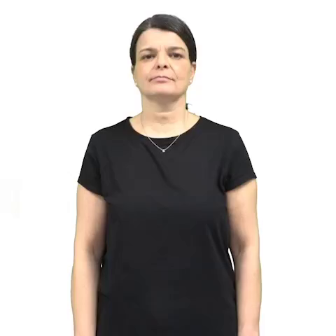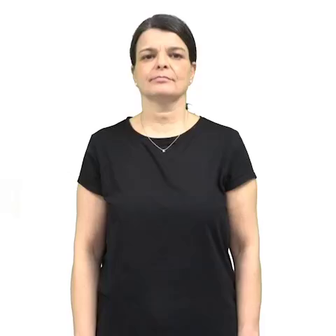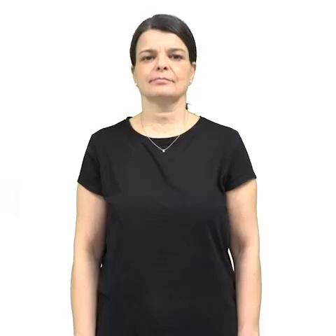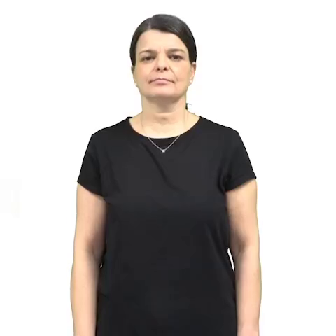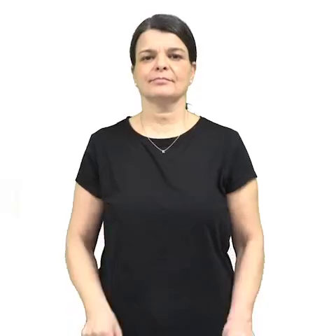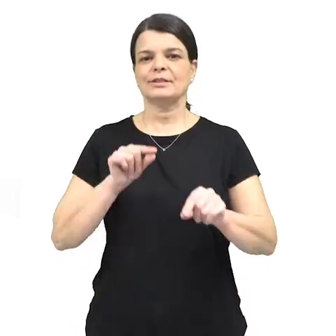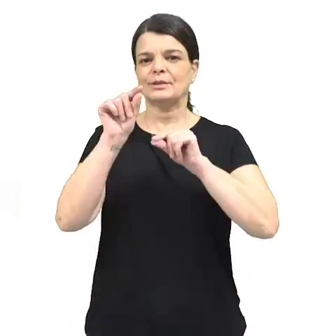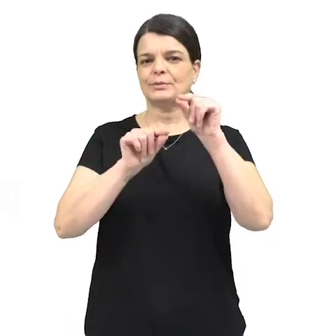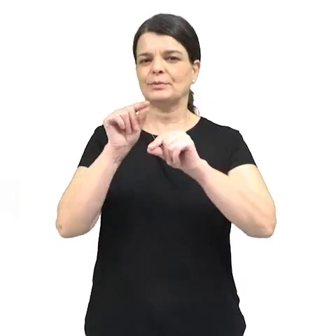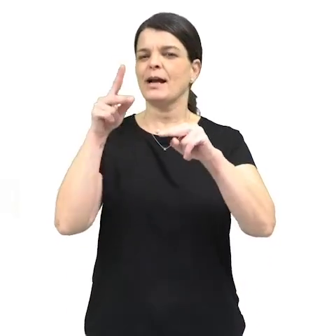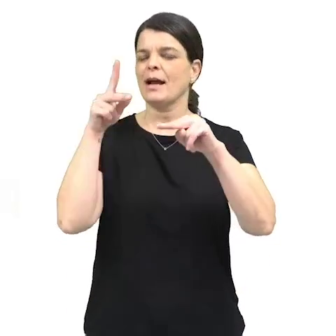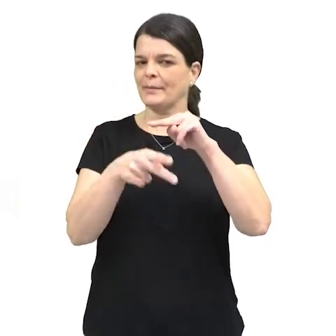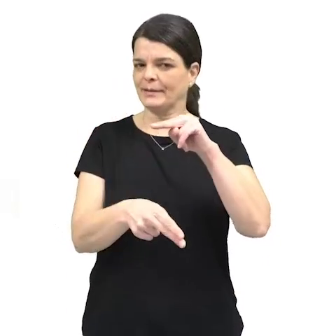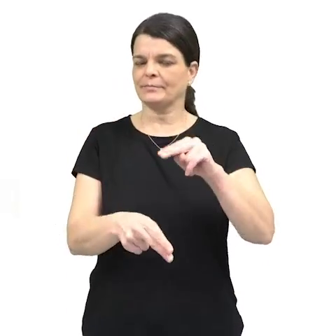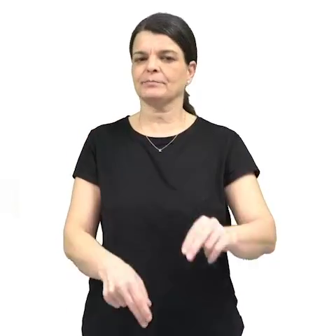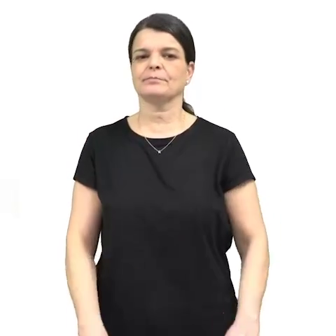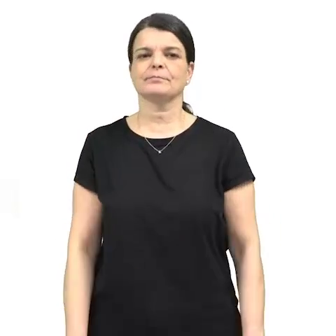virus evitar